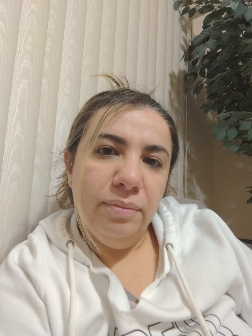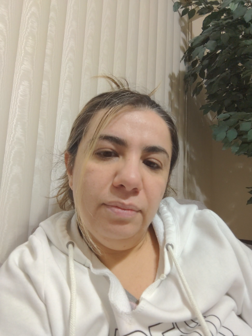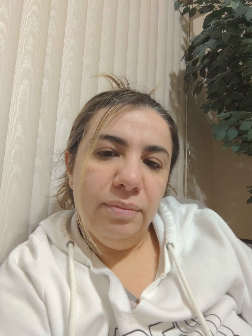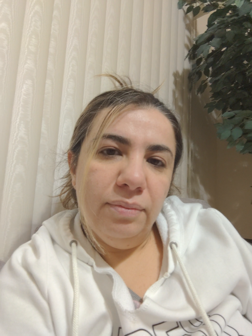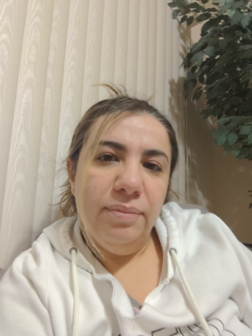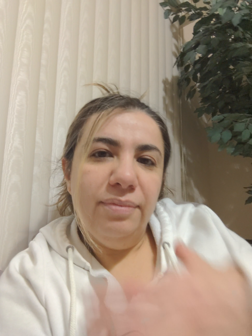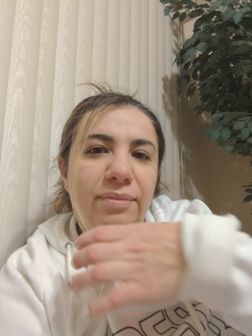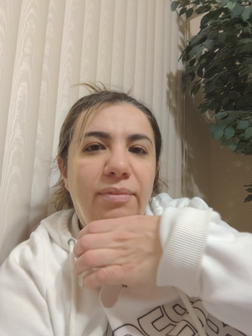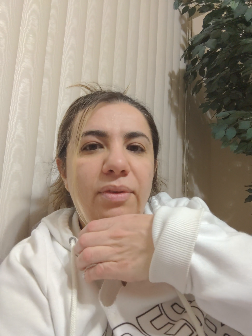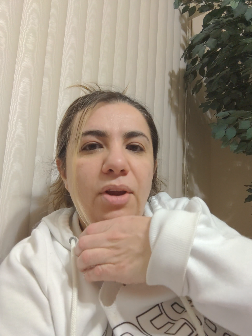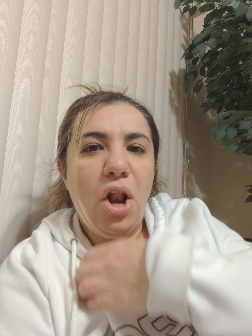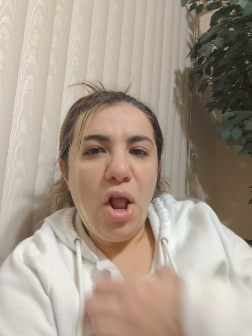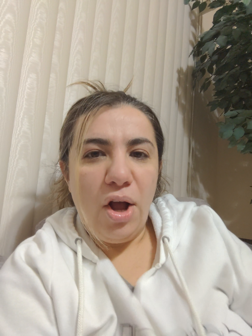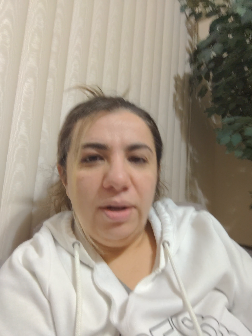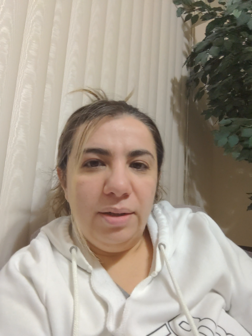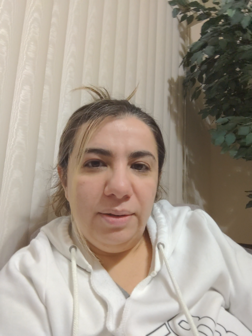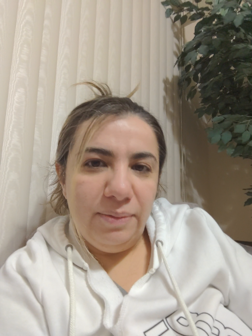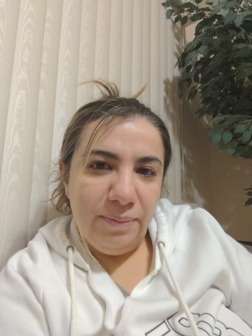hungry